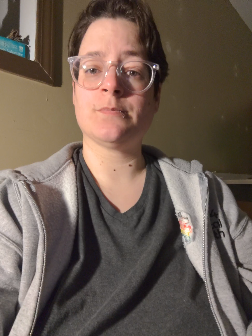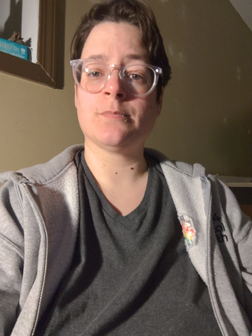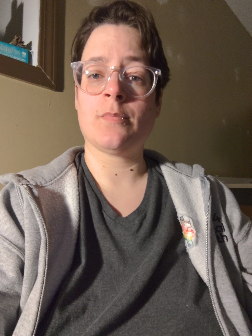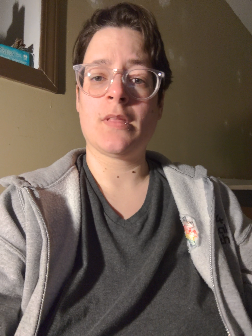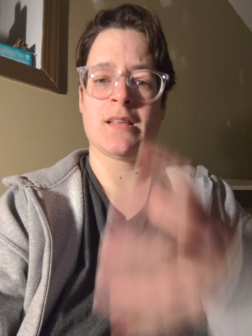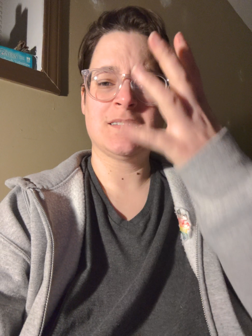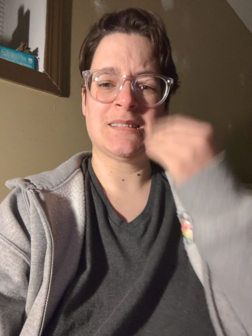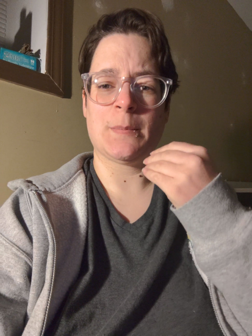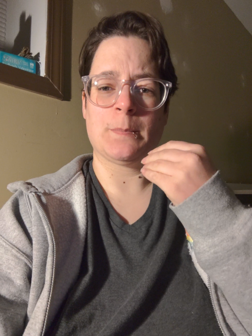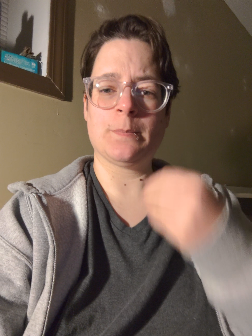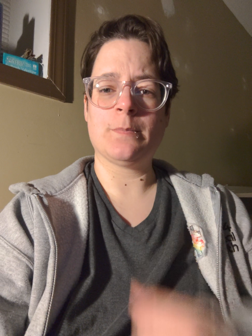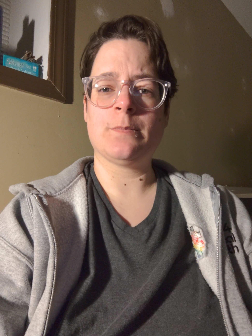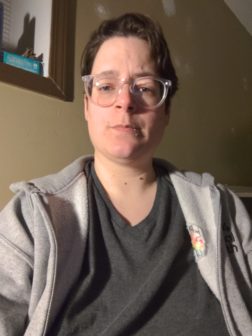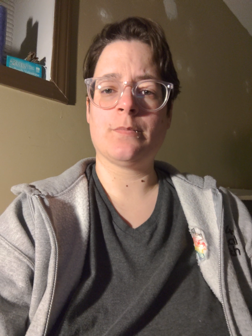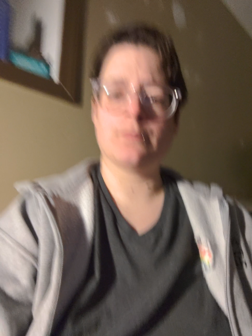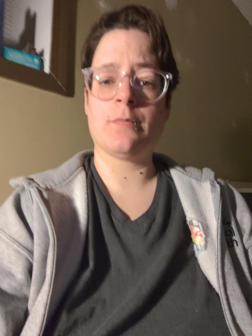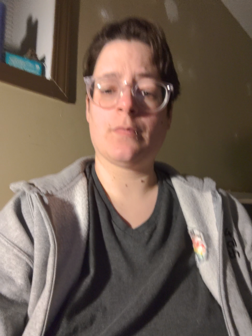sleepy